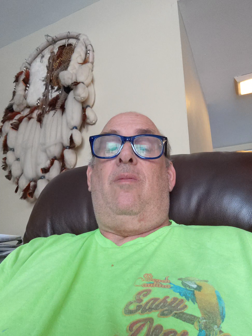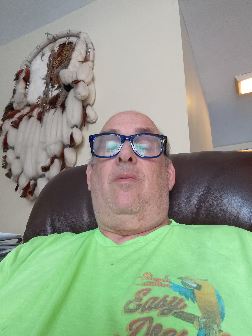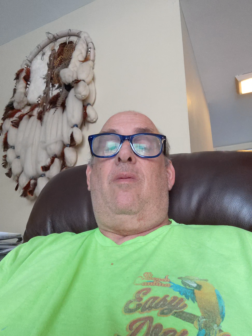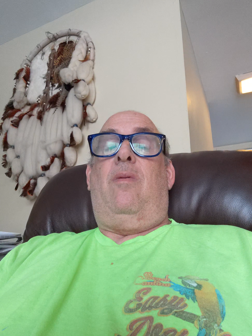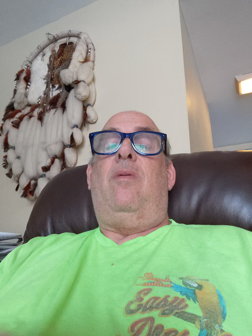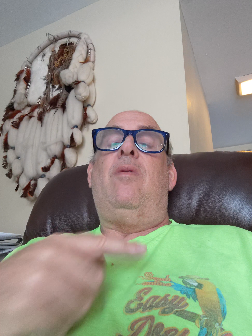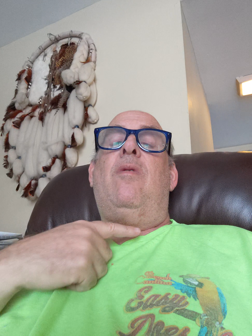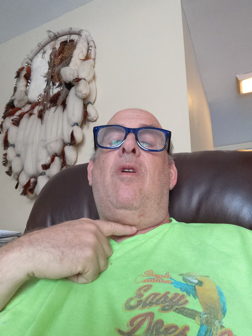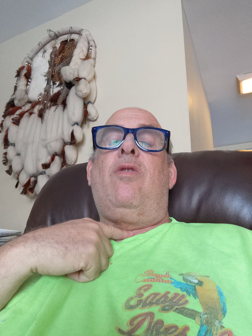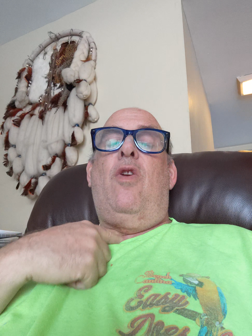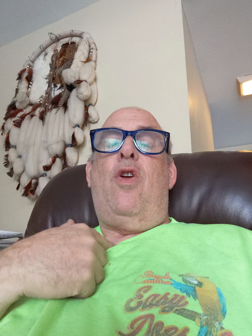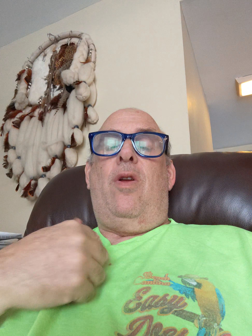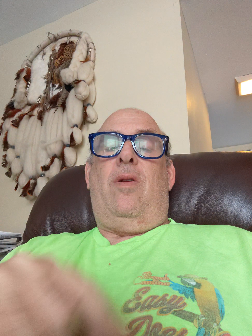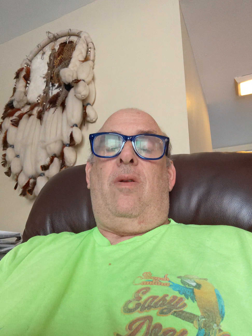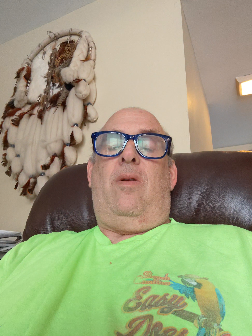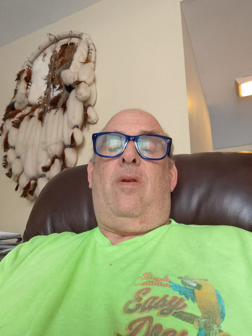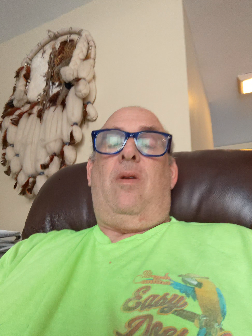thirsty